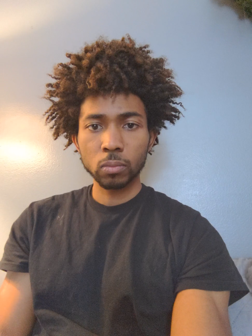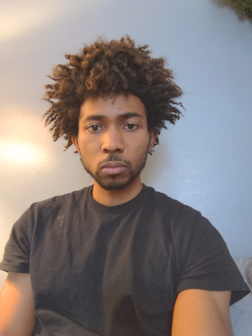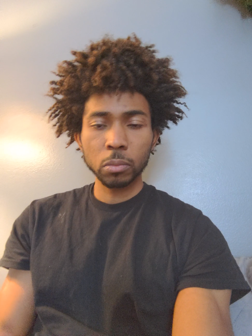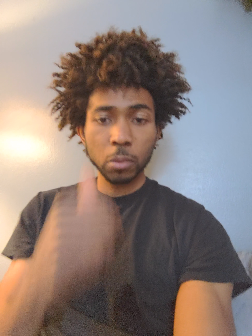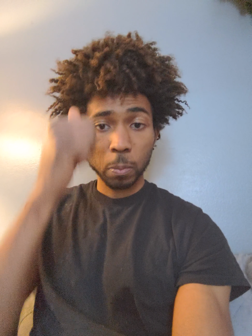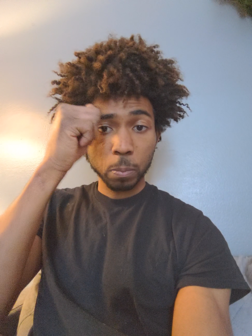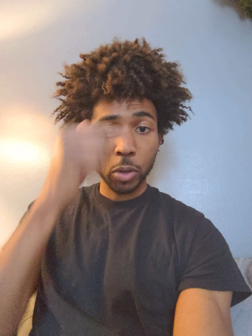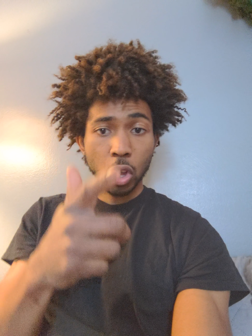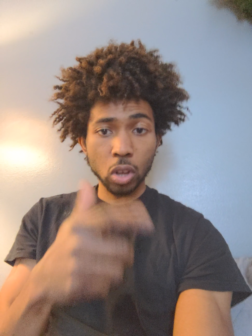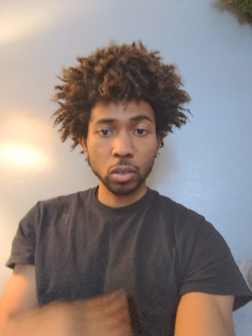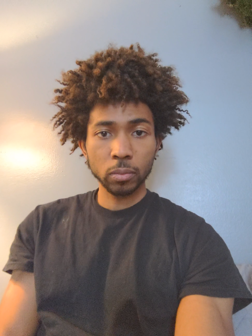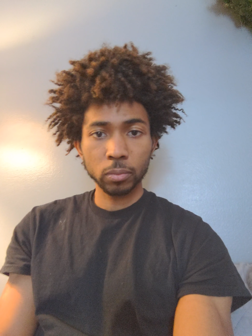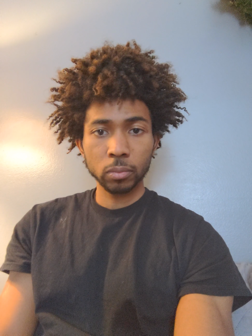brother